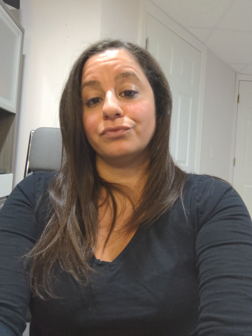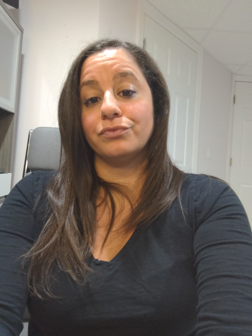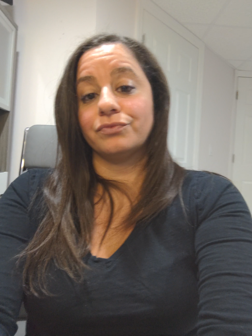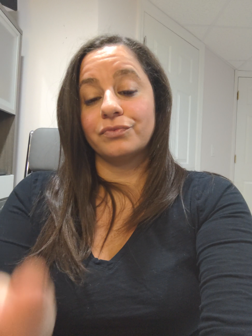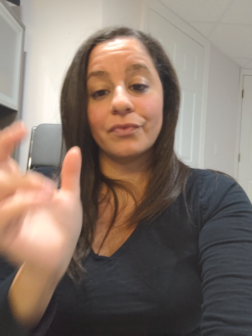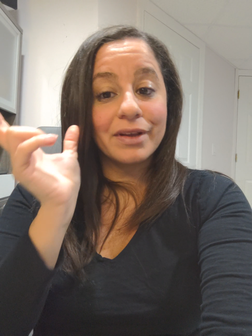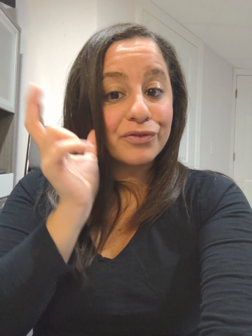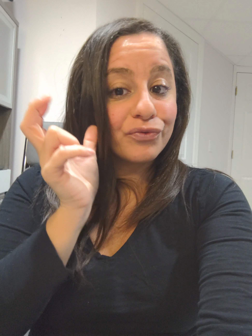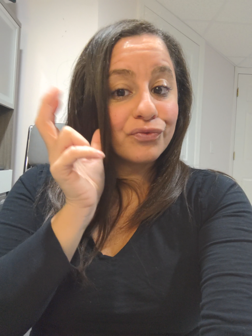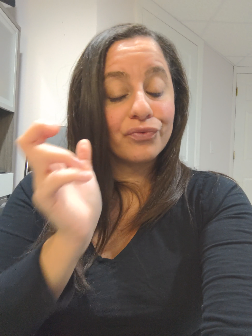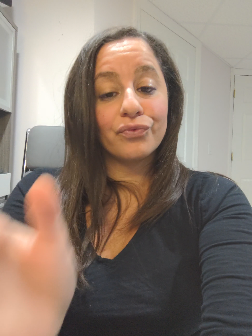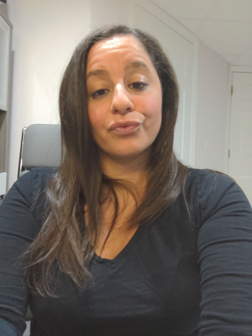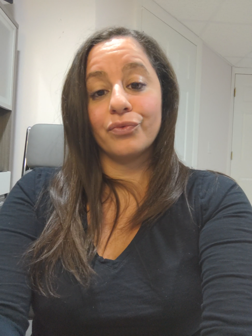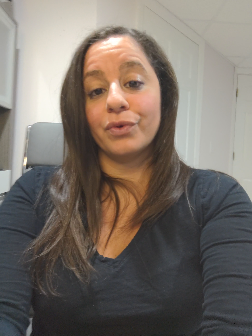hear